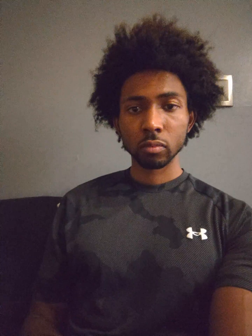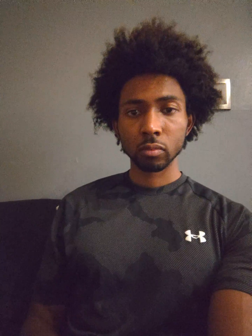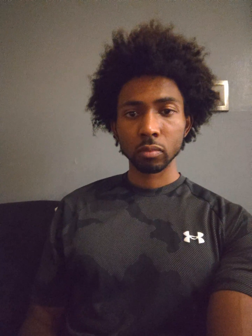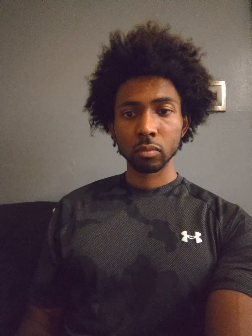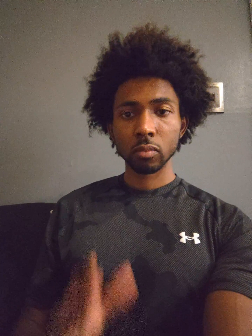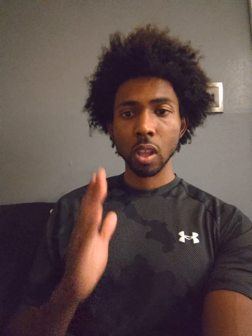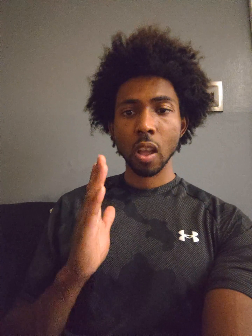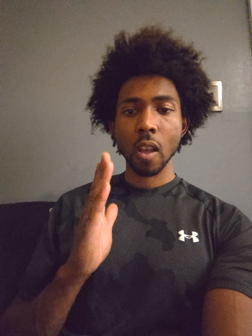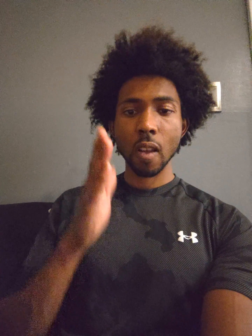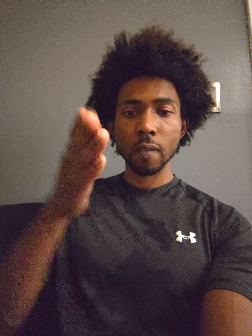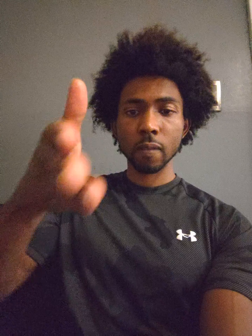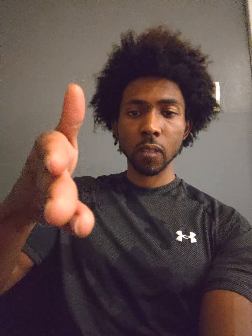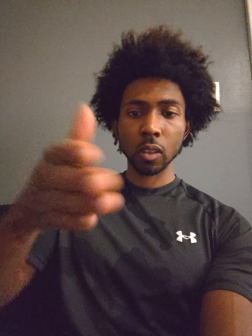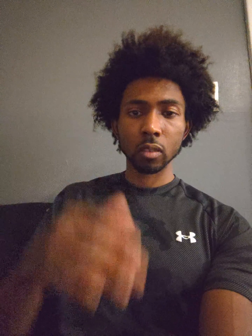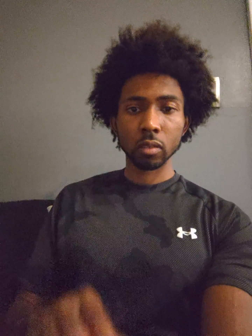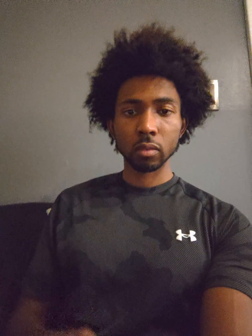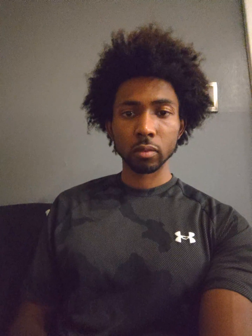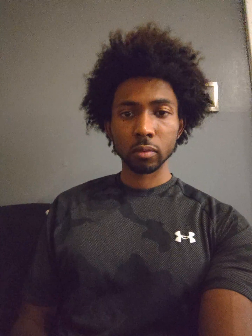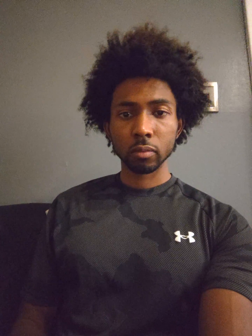over